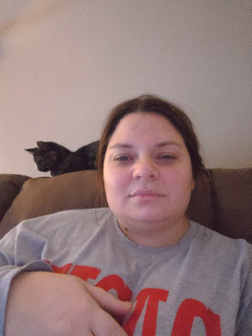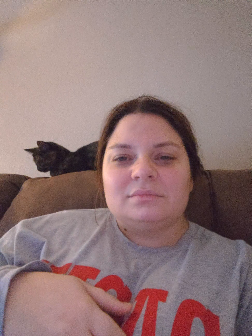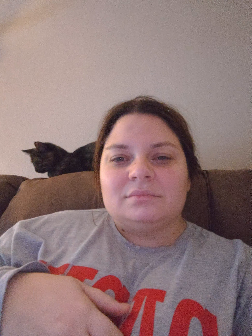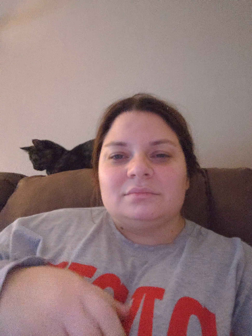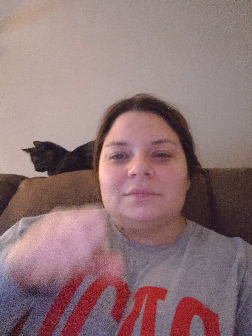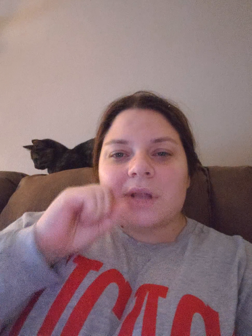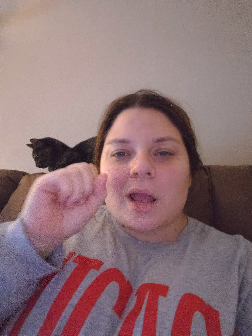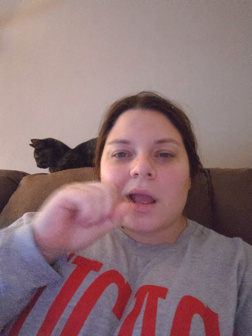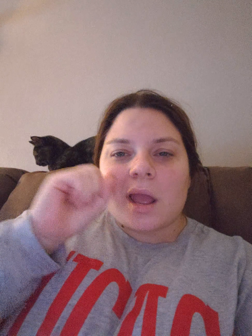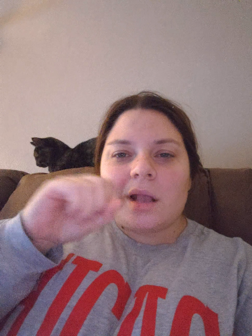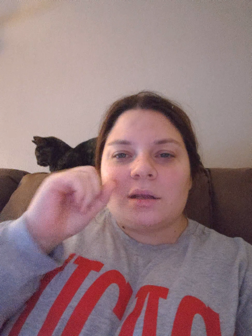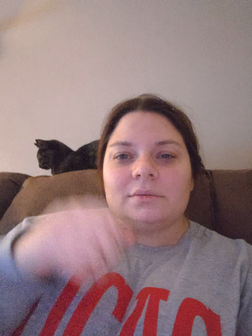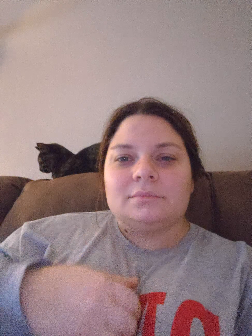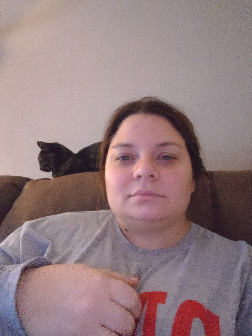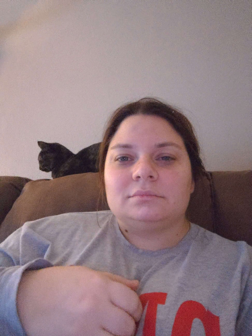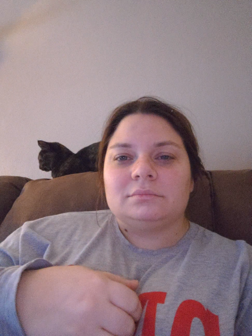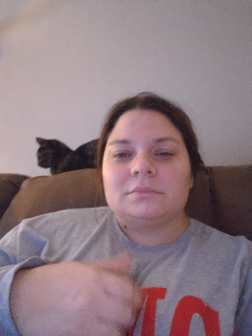snack